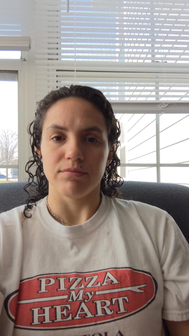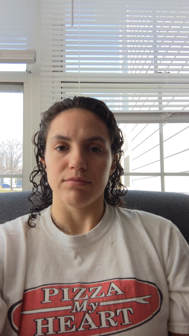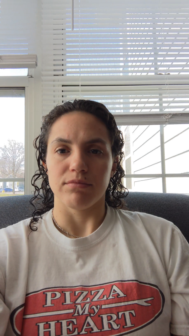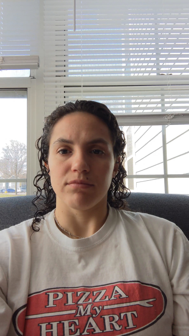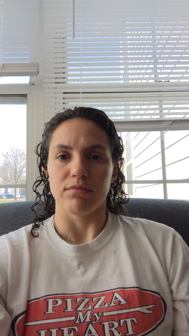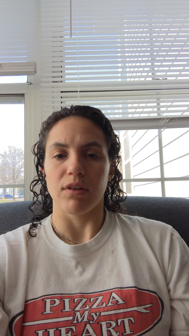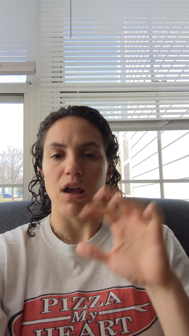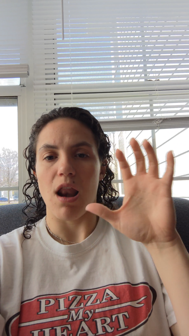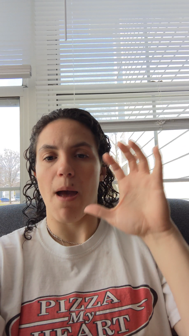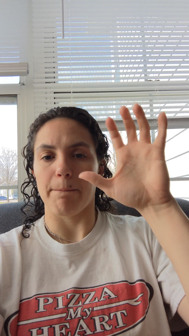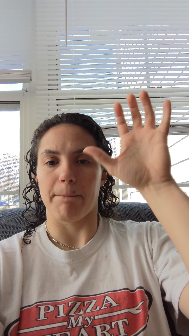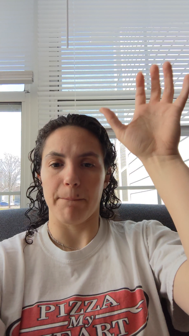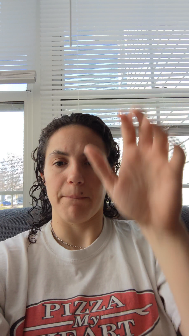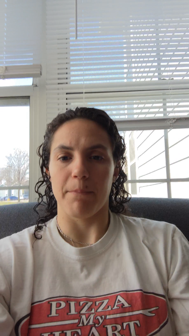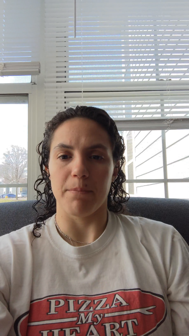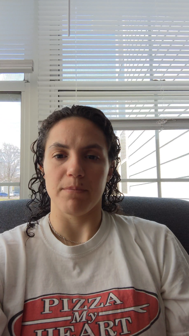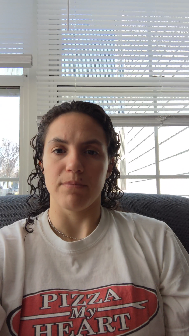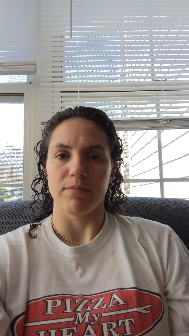climb